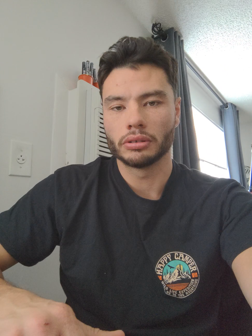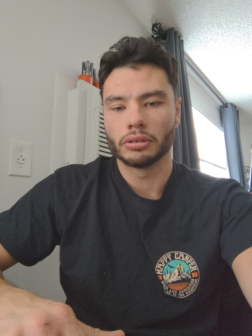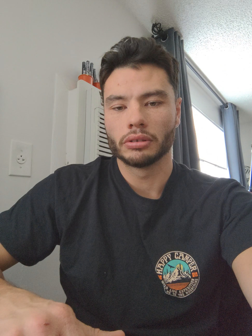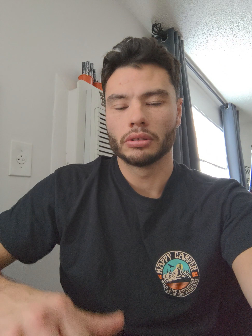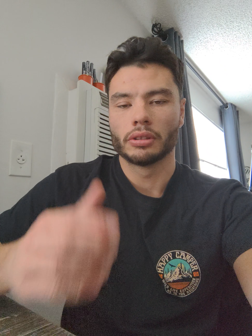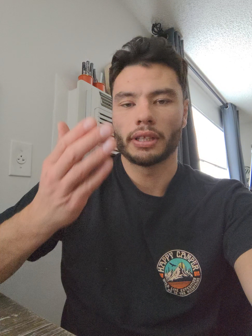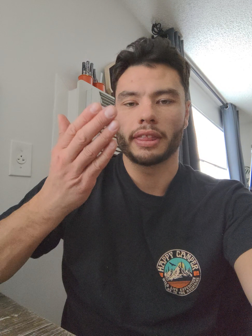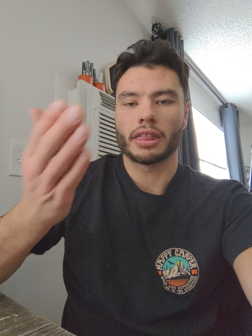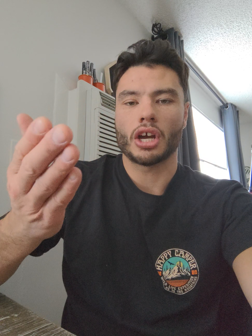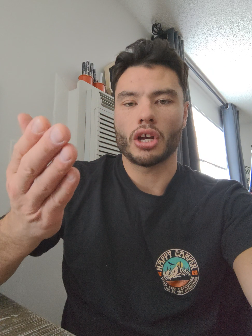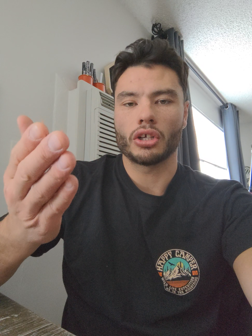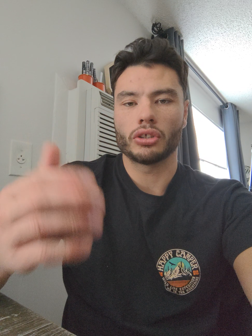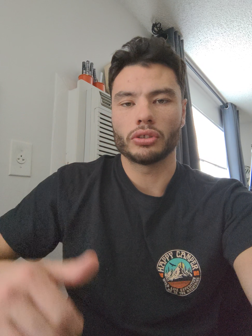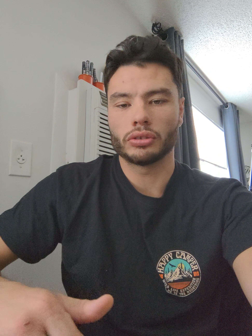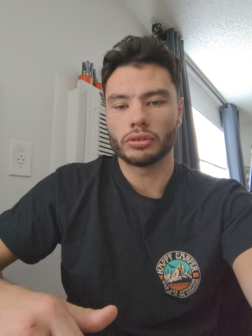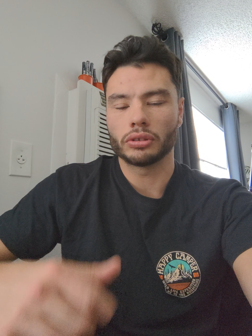there